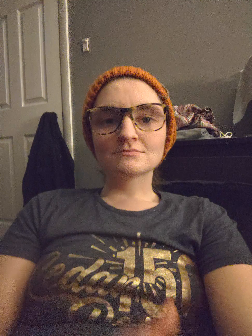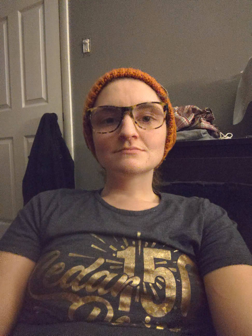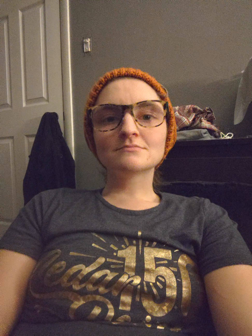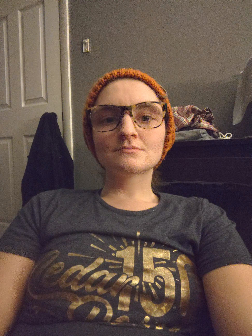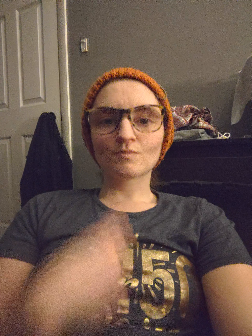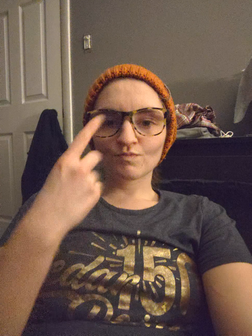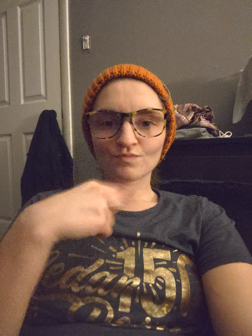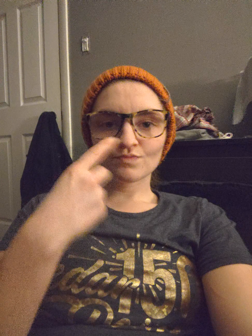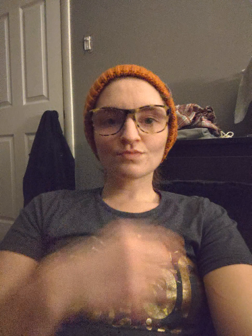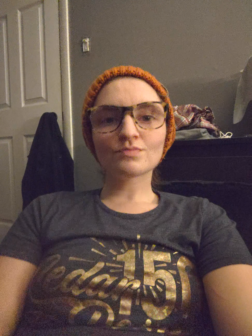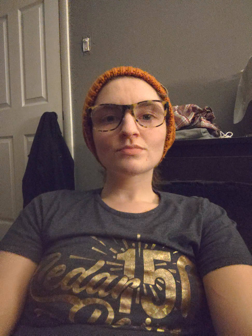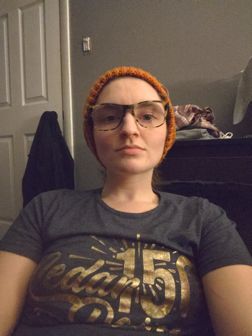face